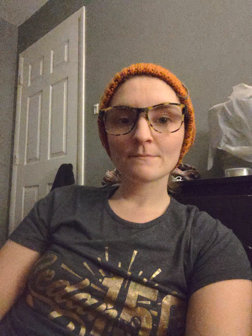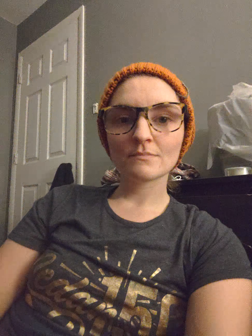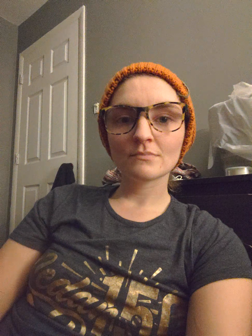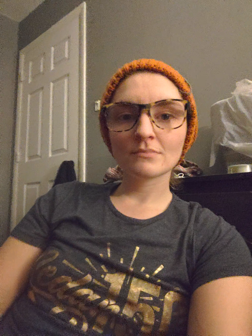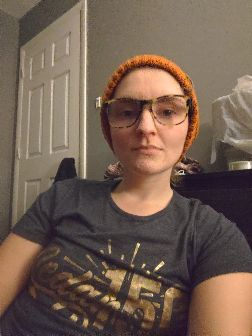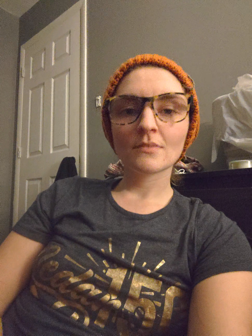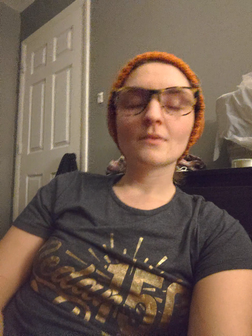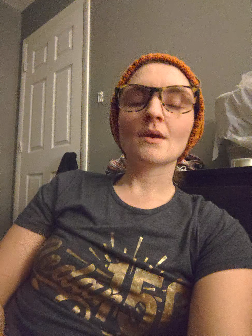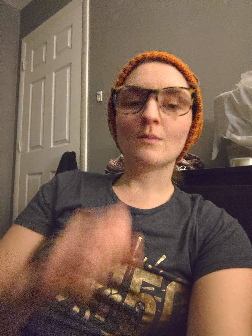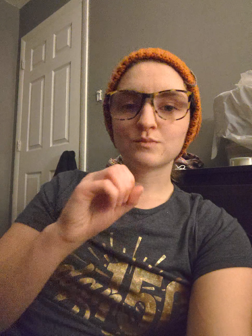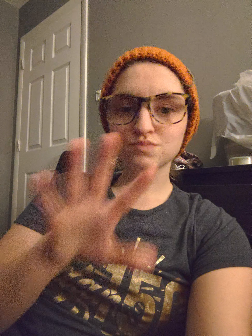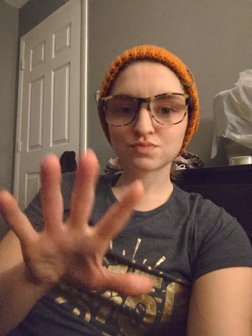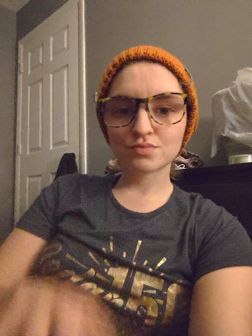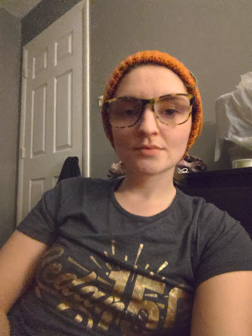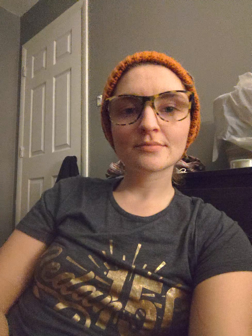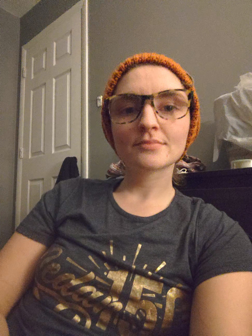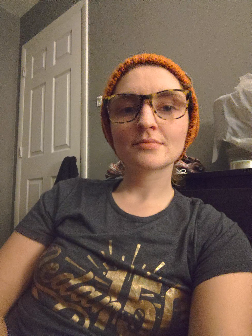blow